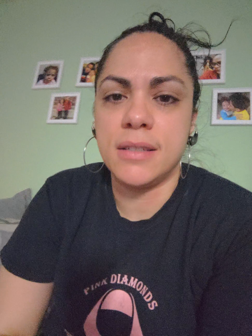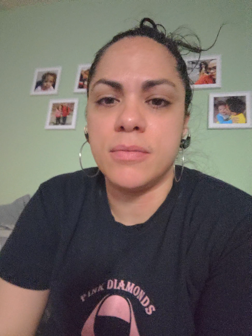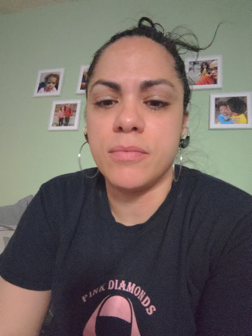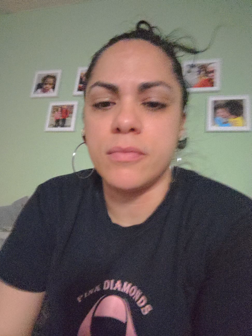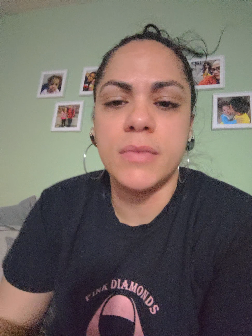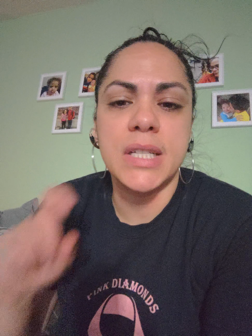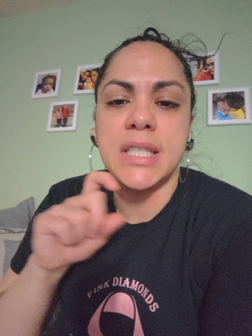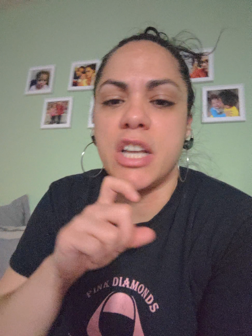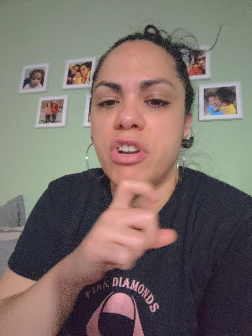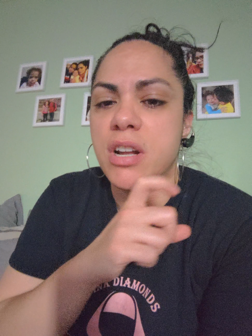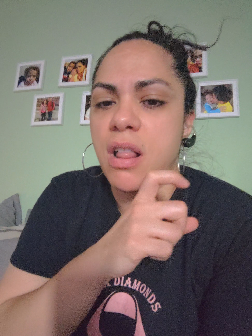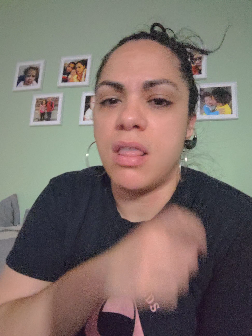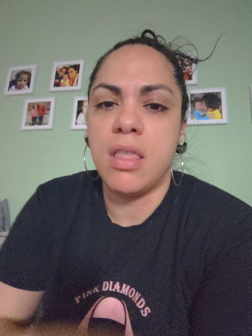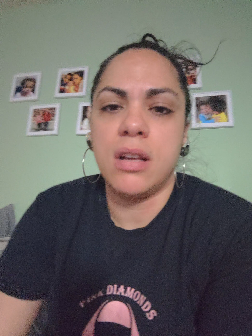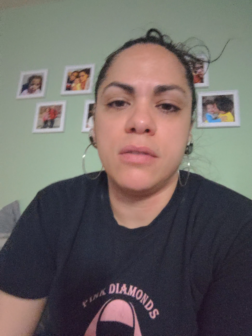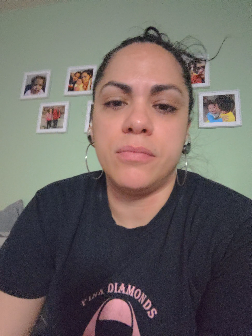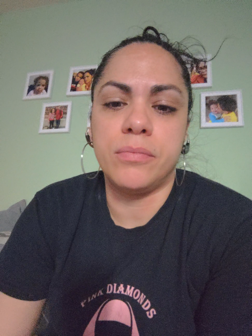cereal